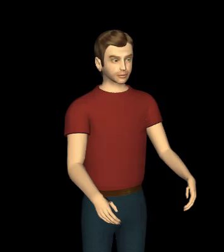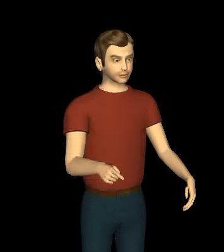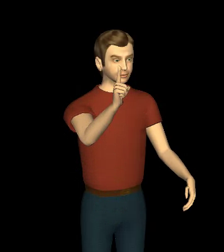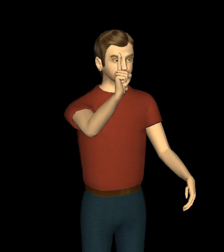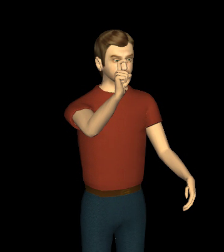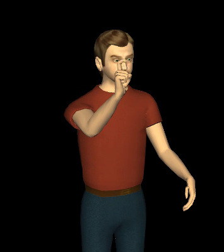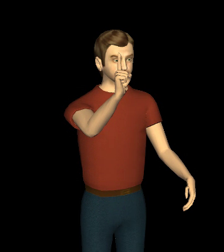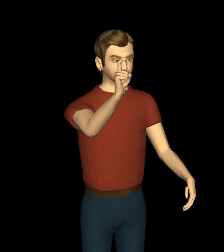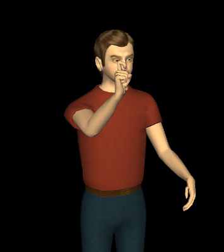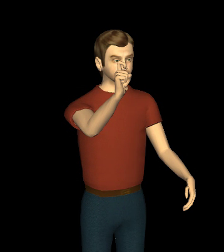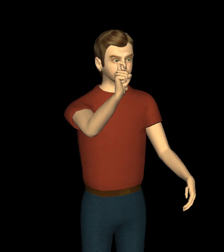ماء